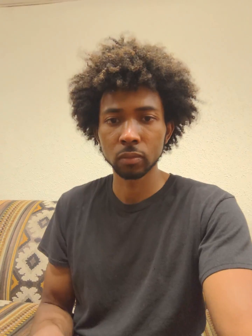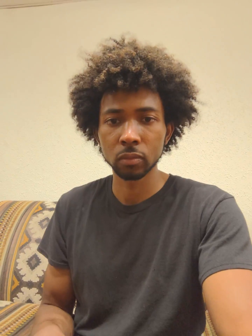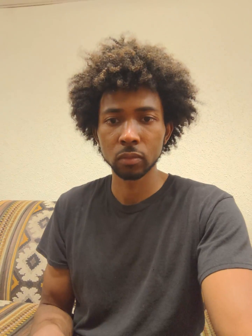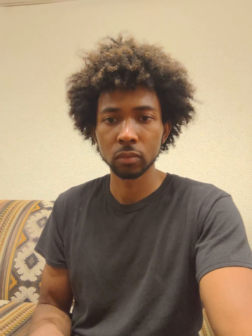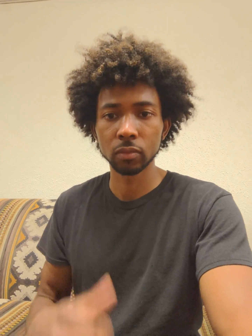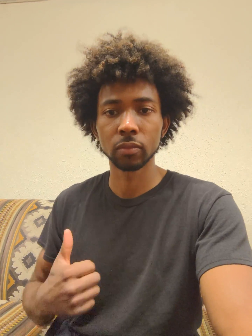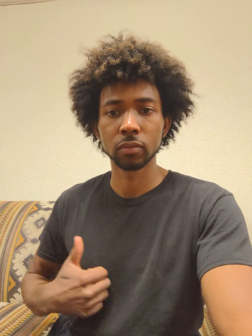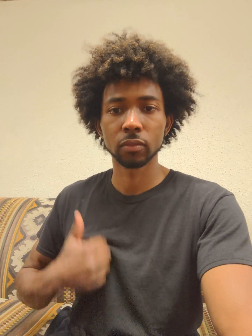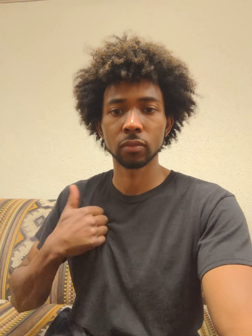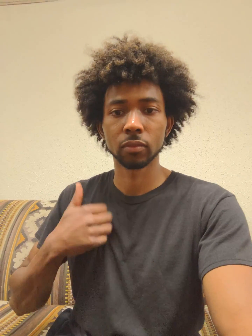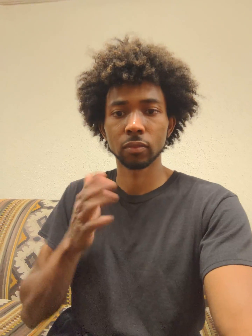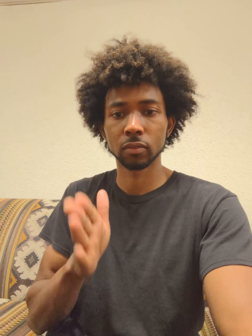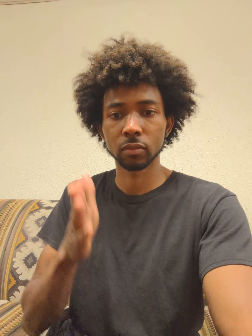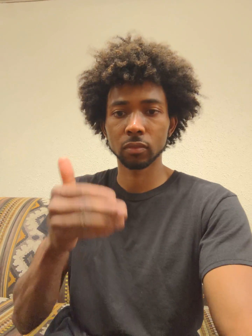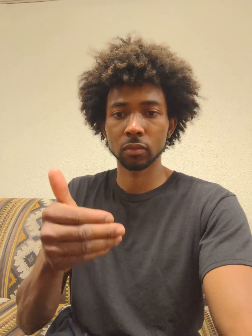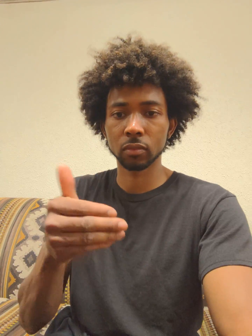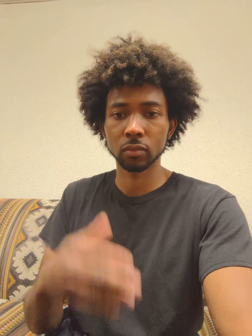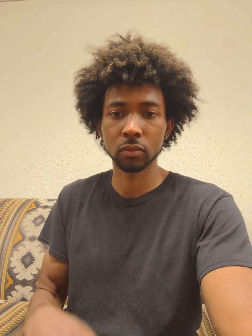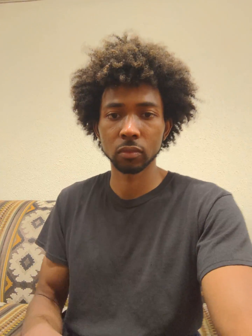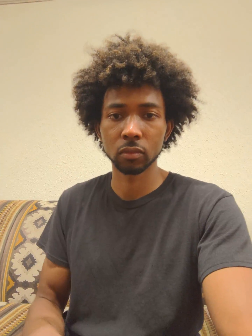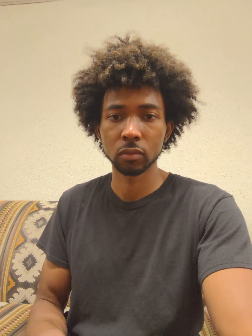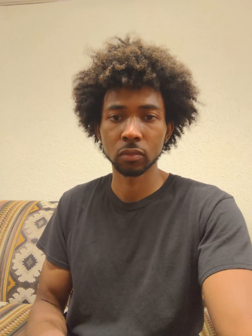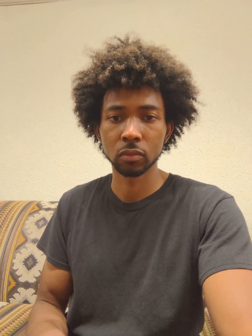living room